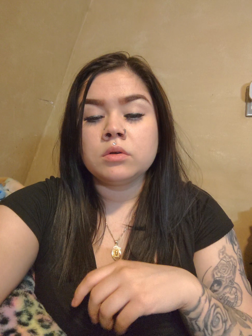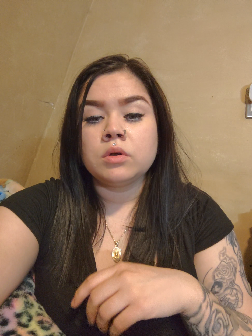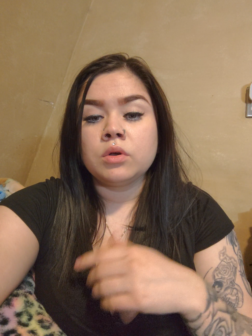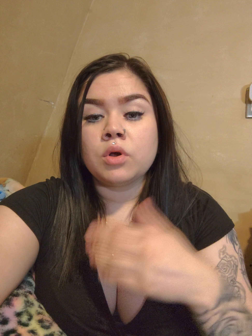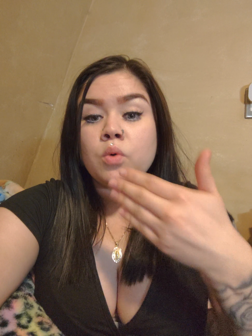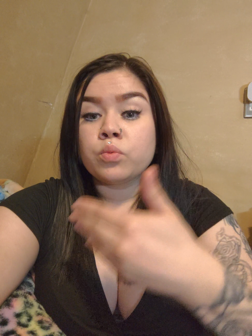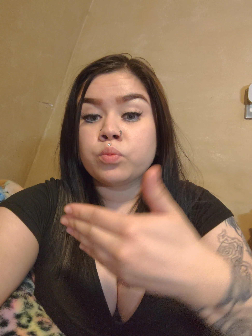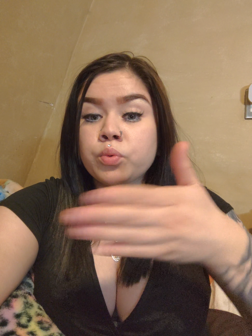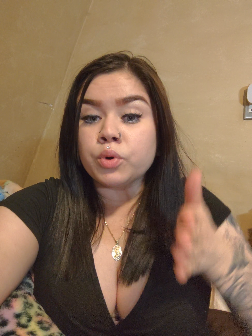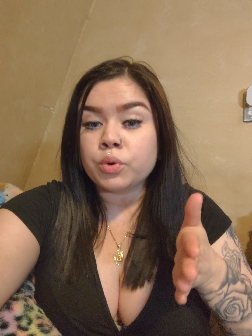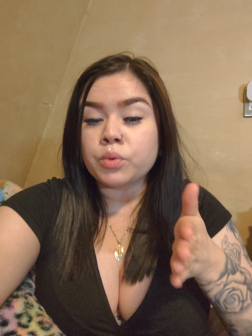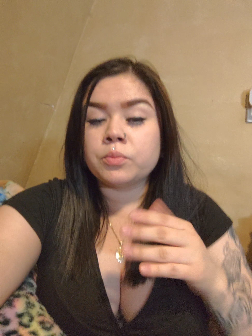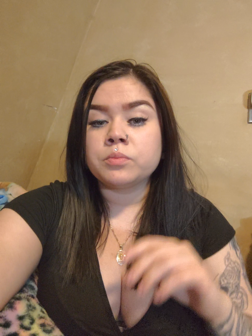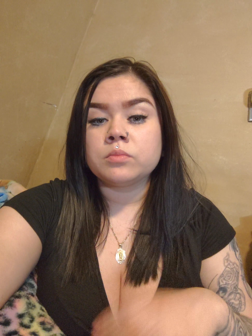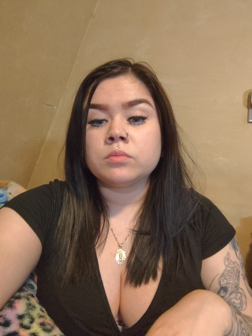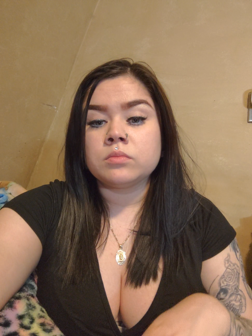room